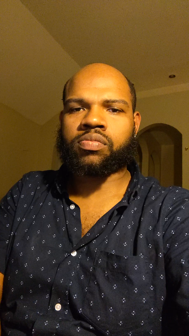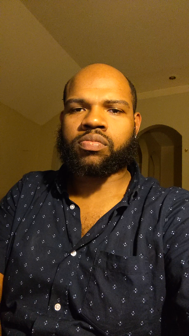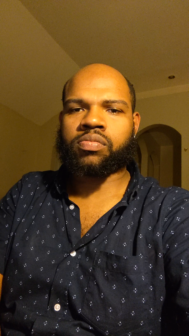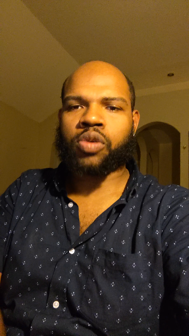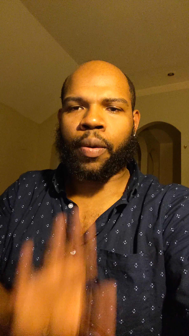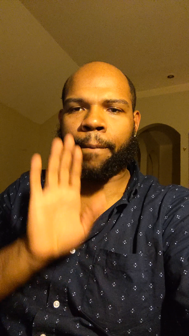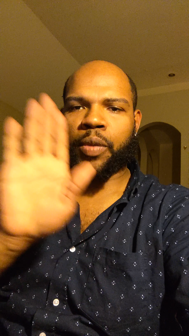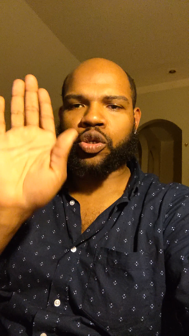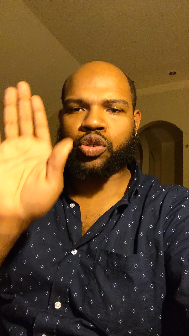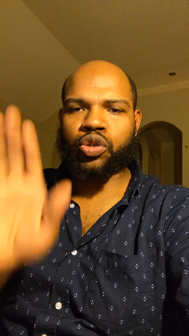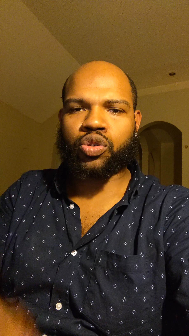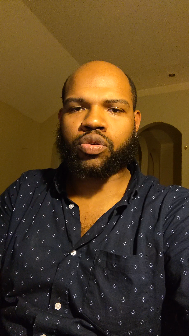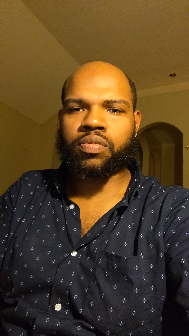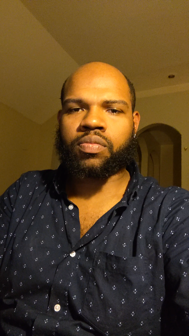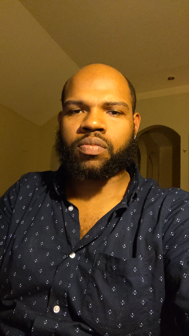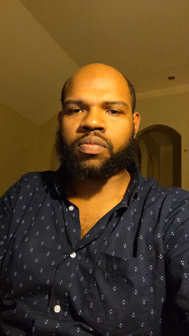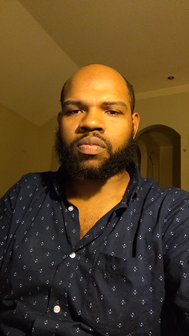push